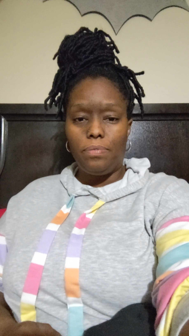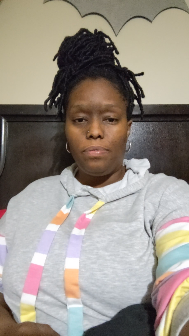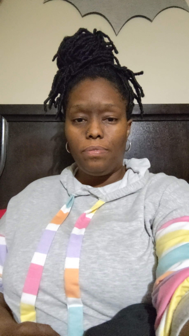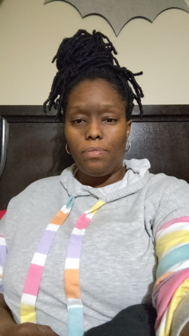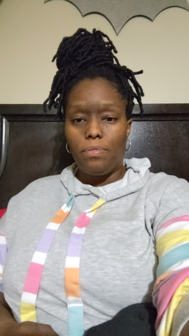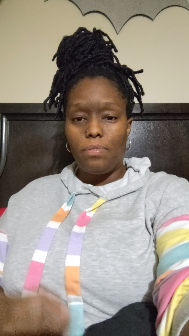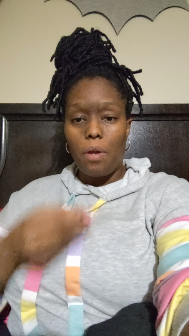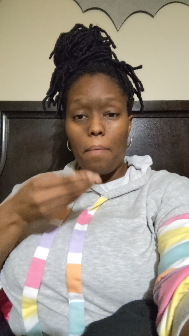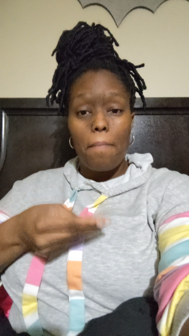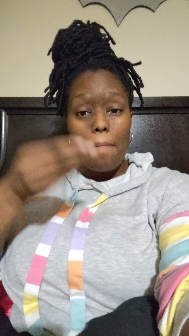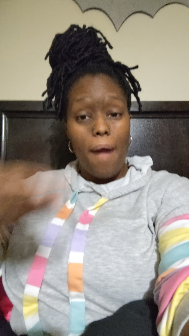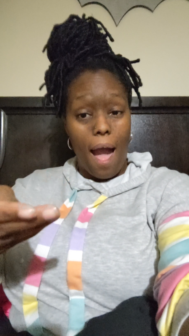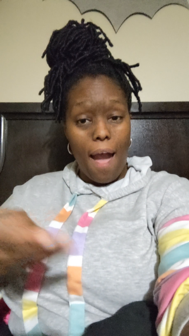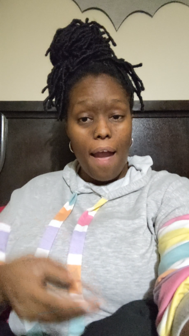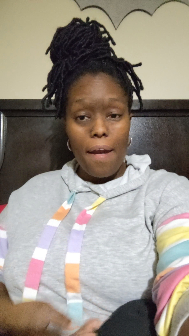buy